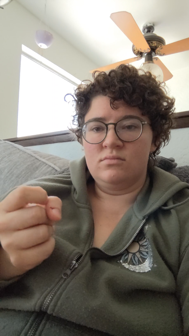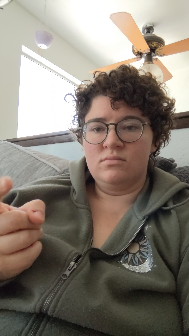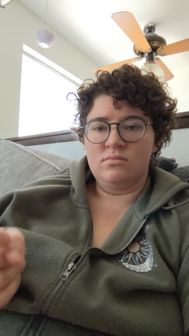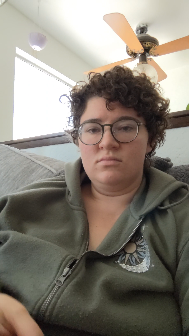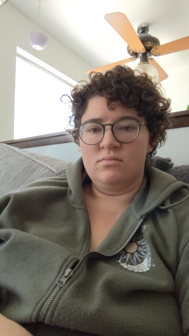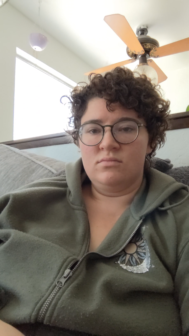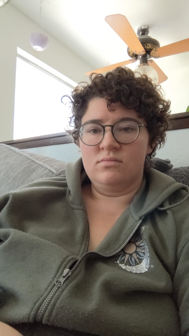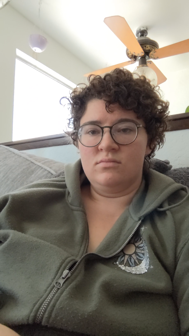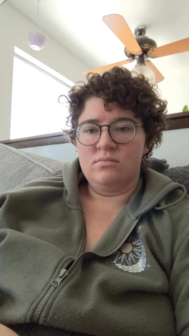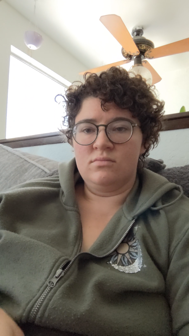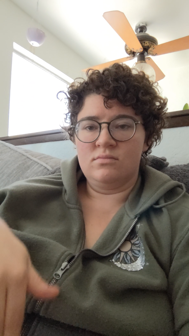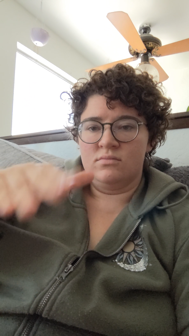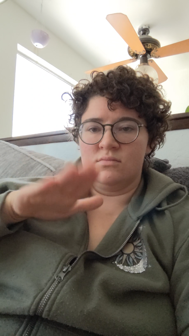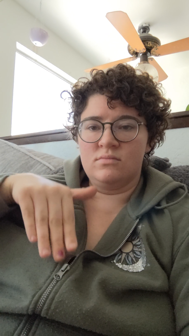paint